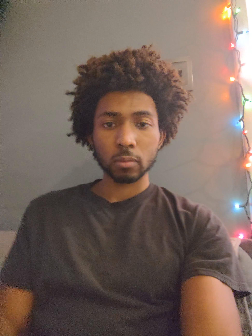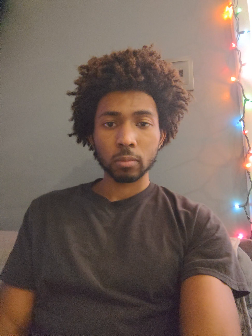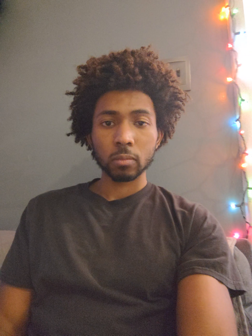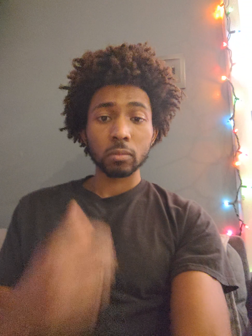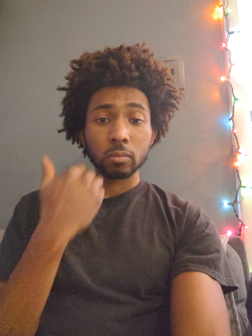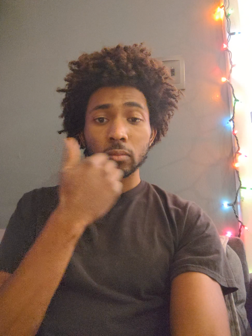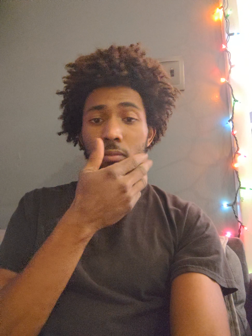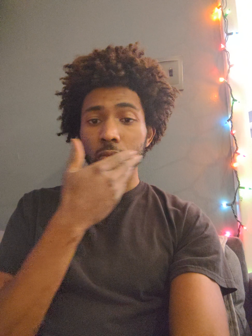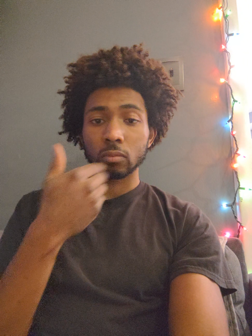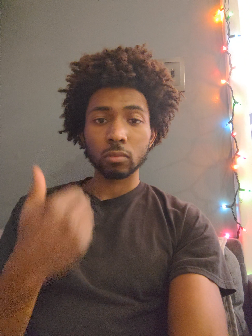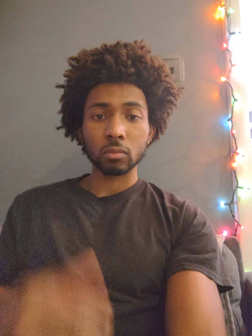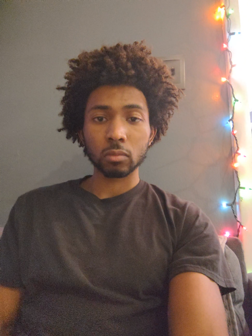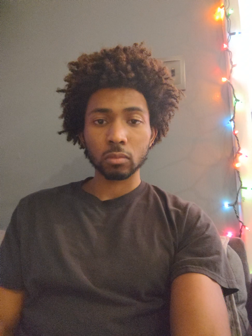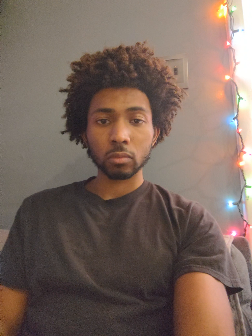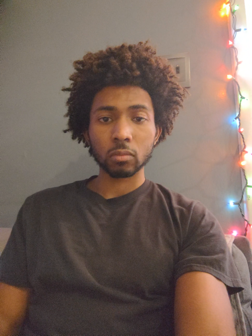napkin